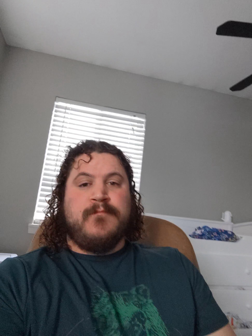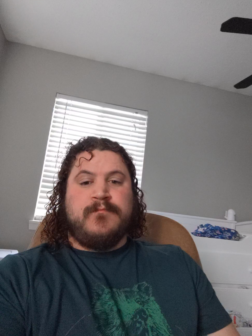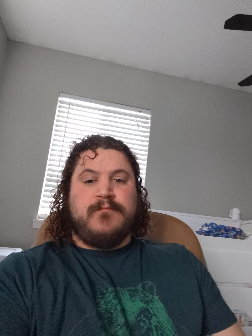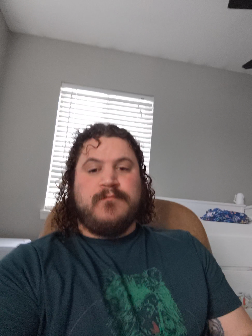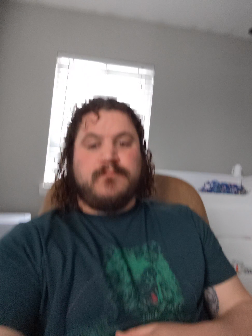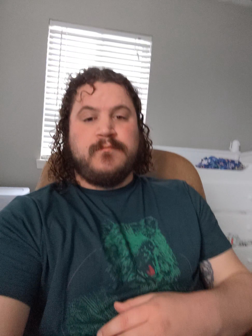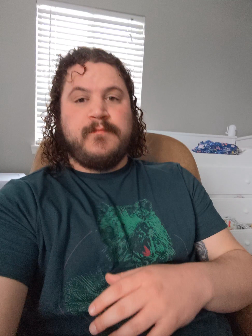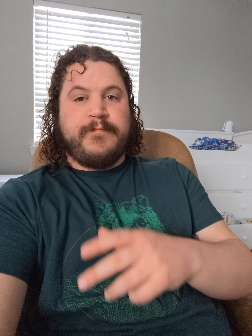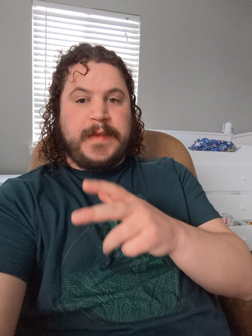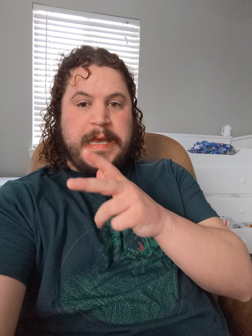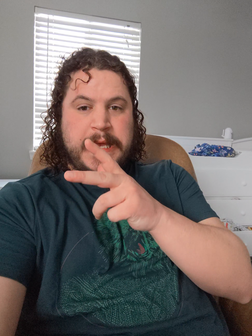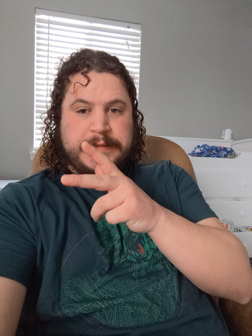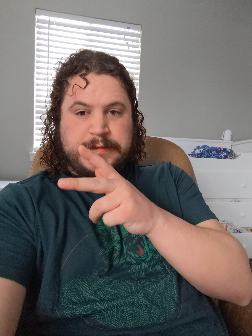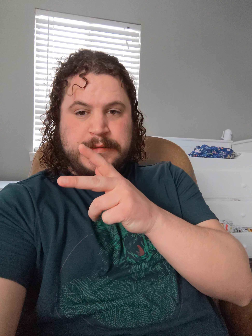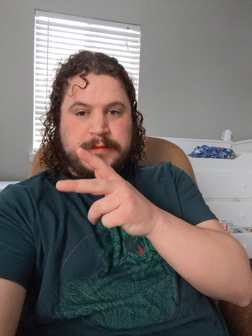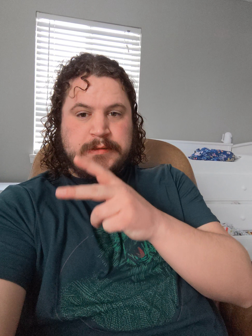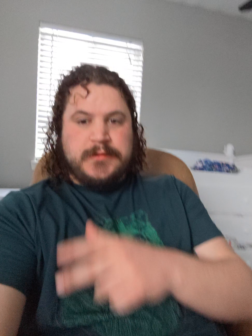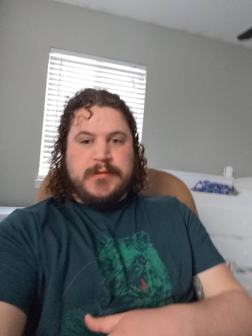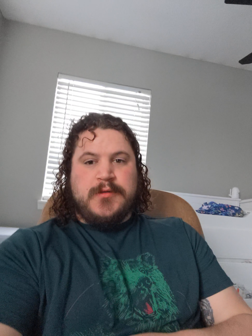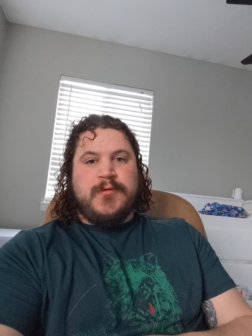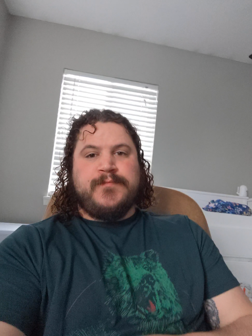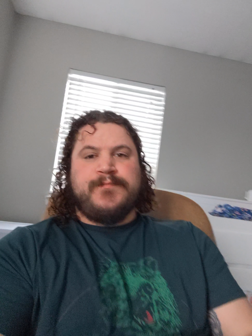hen